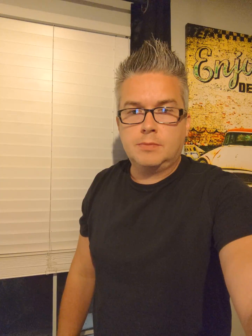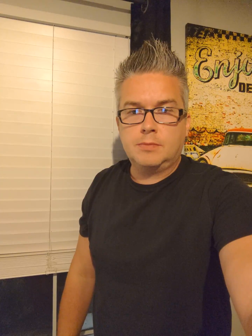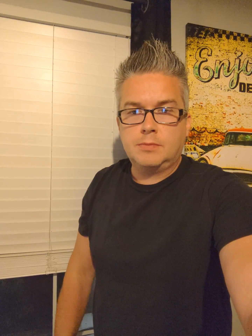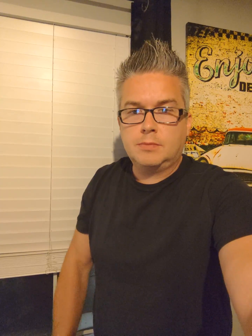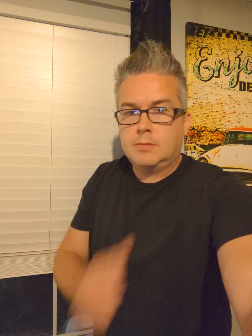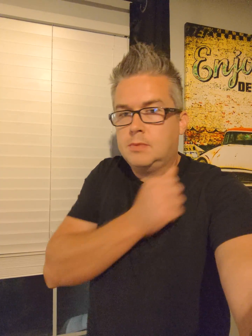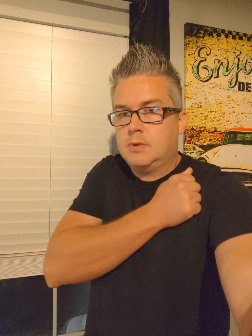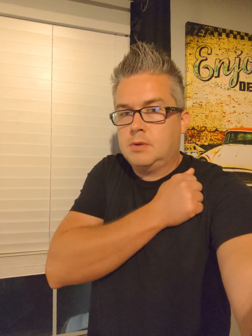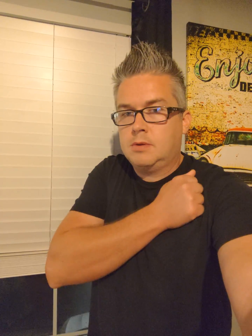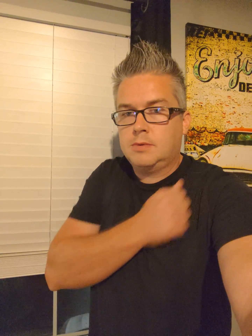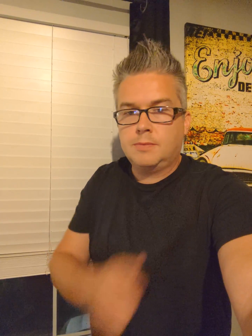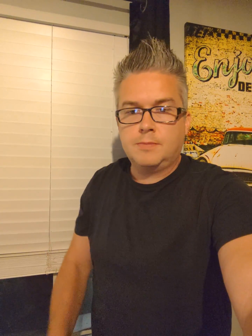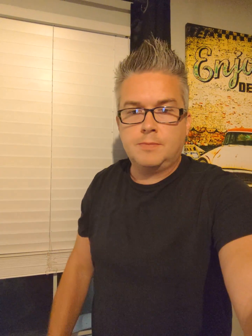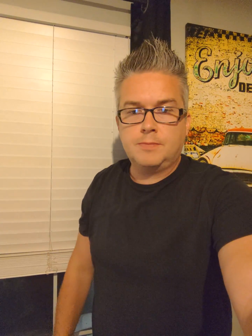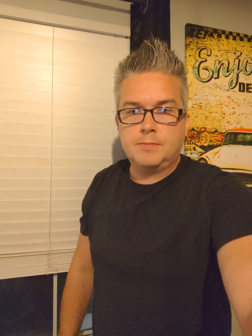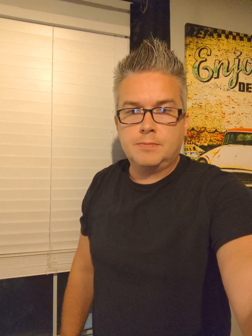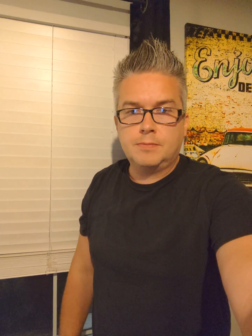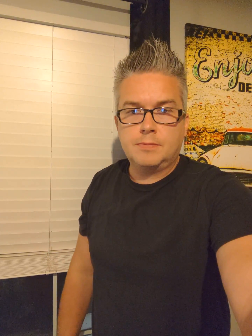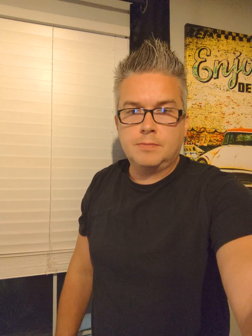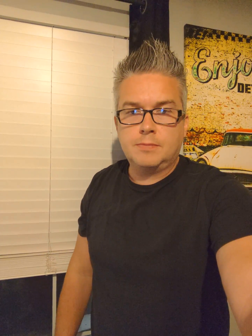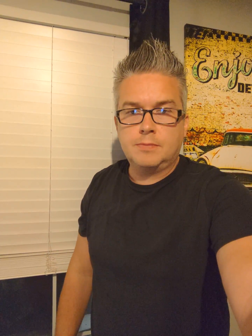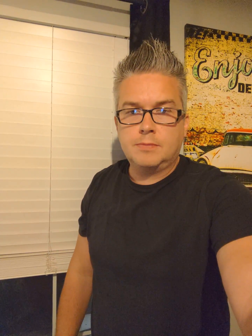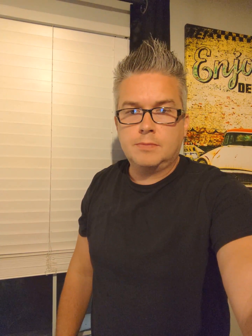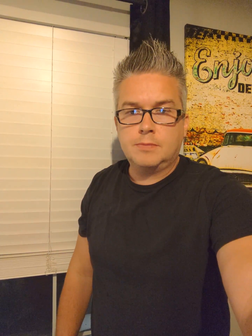love